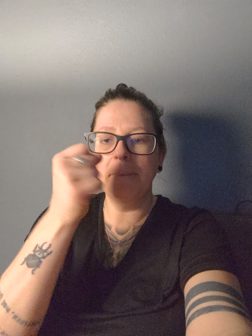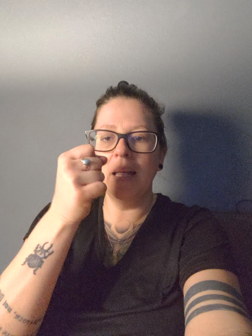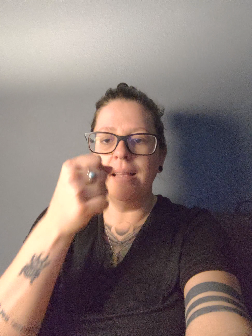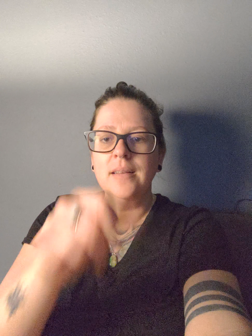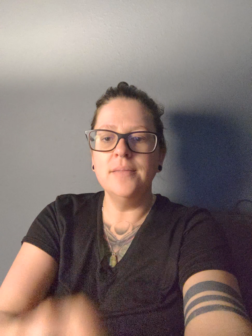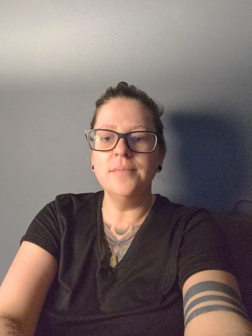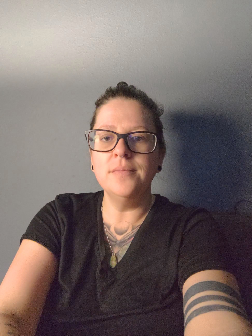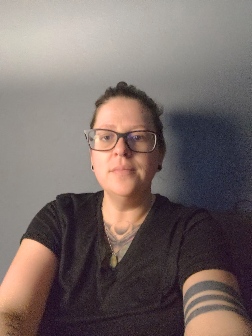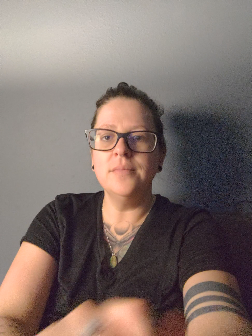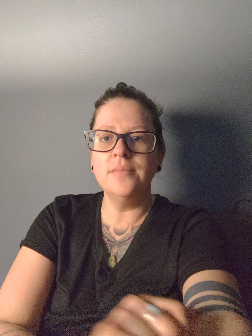make